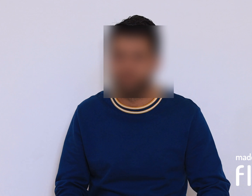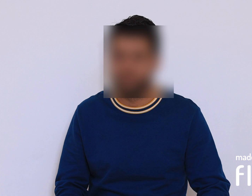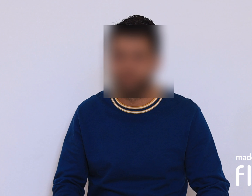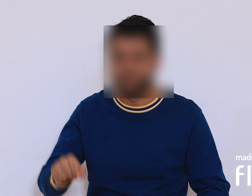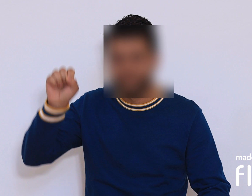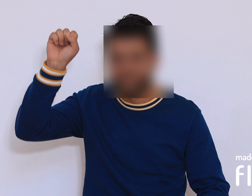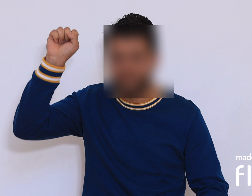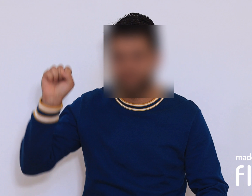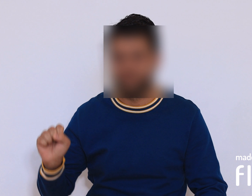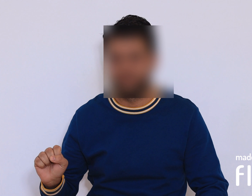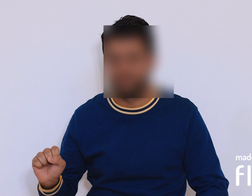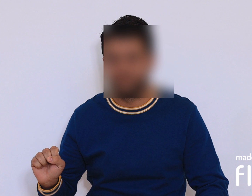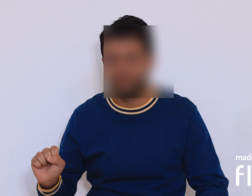آ